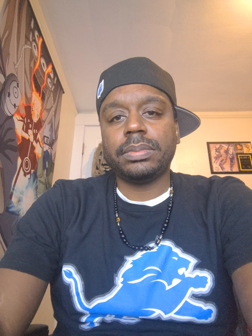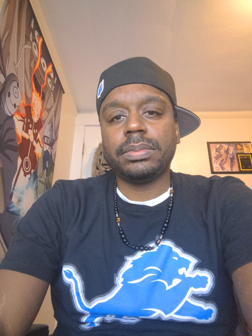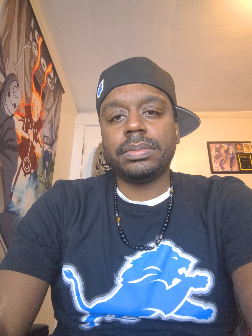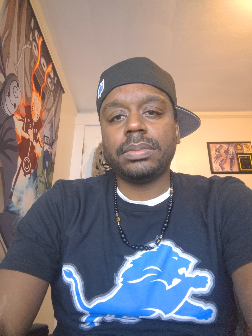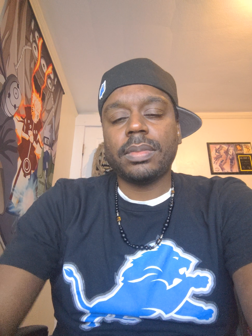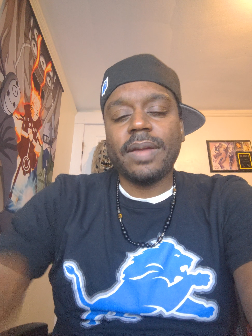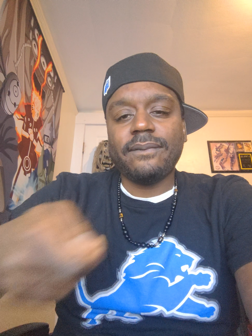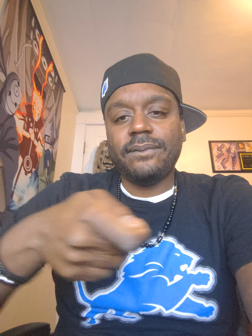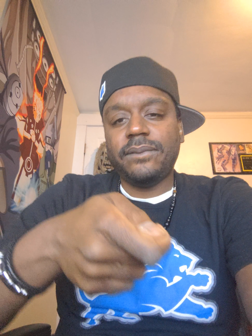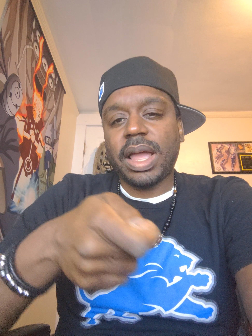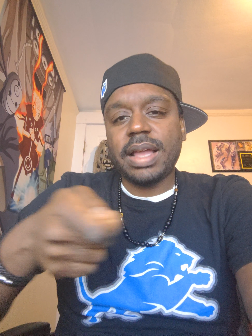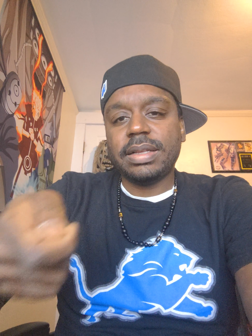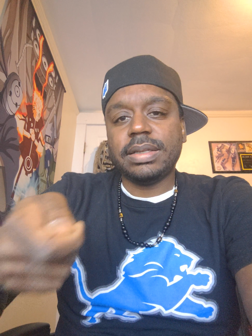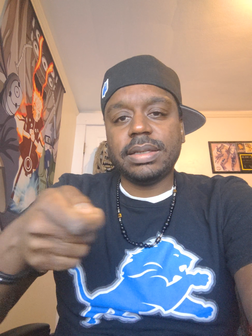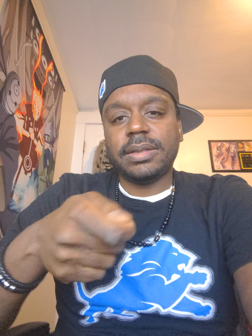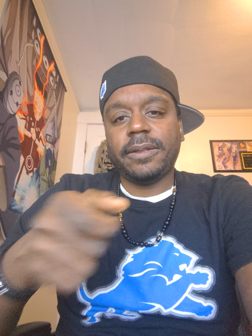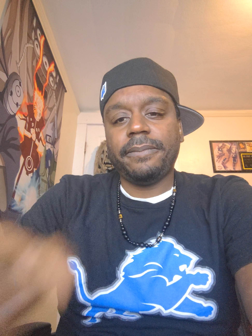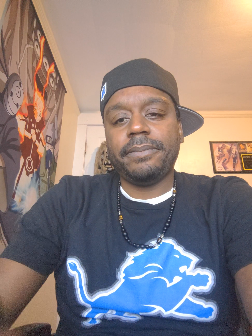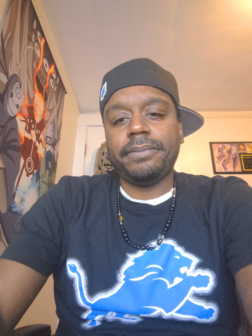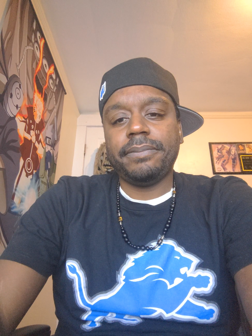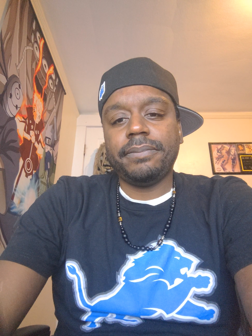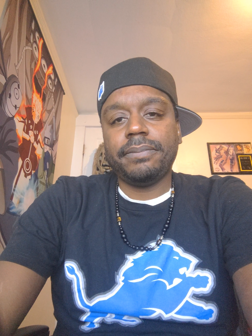vacuum